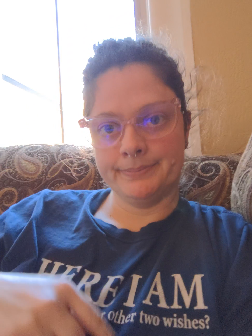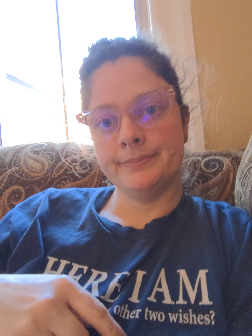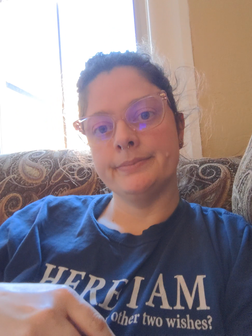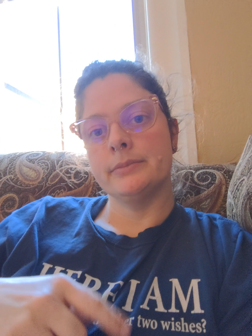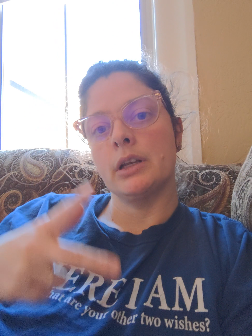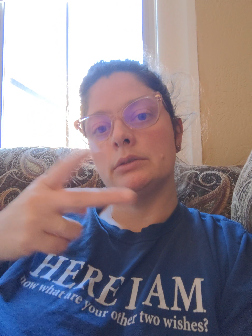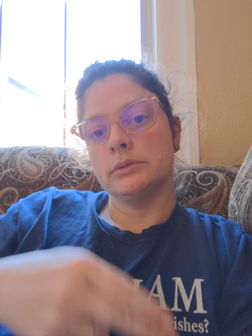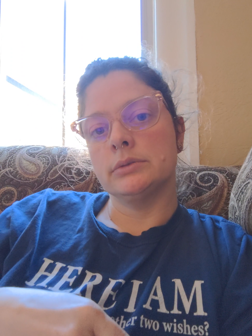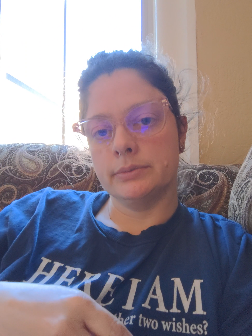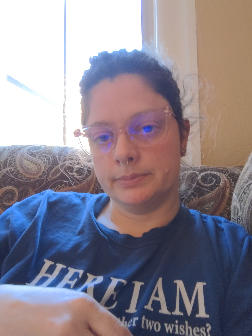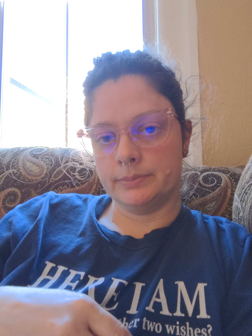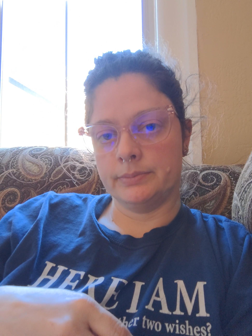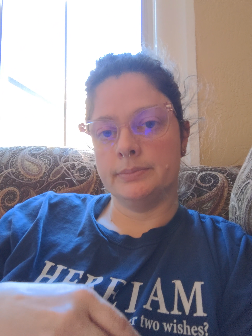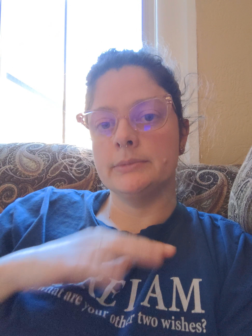cut